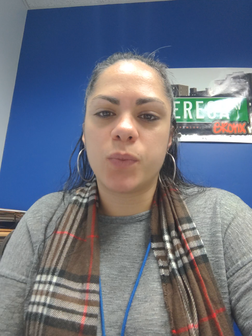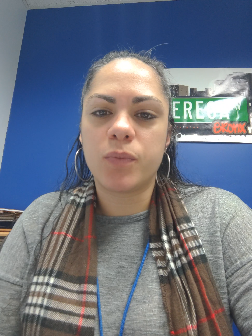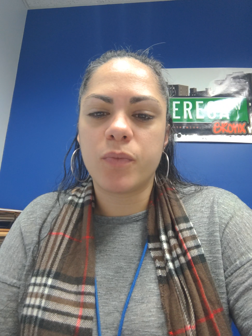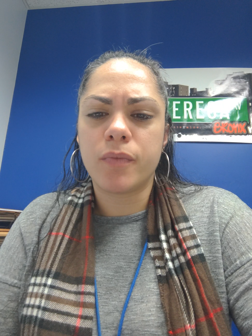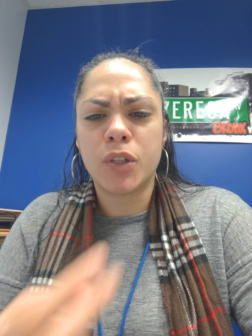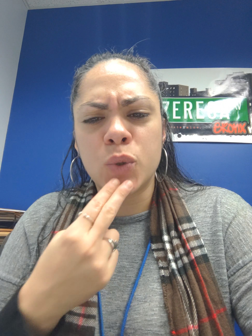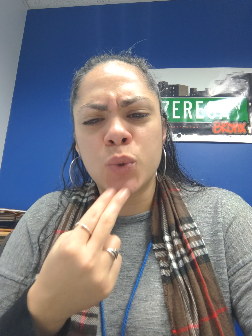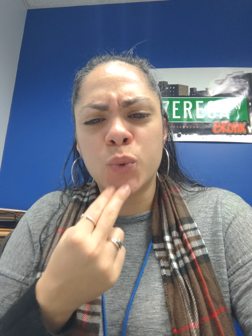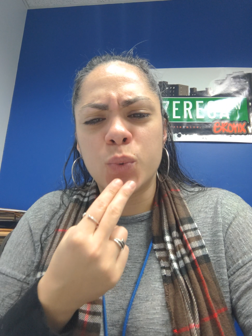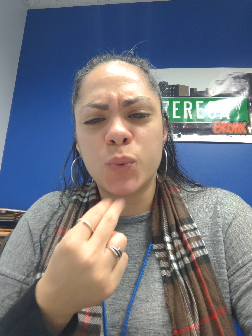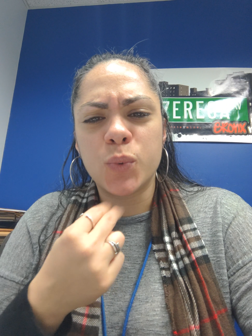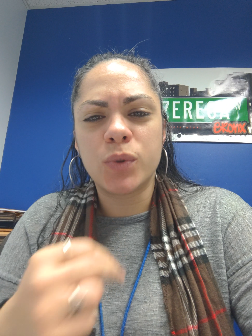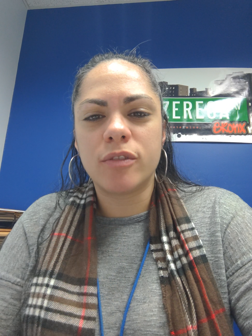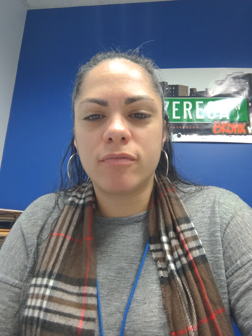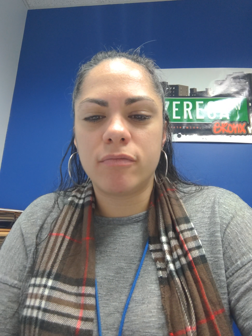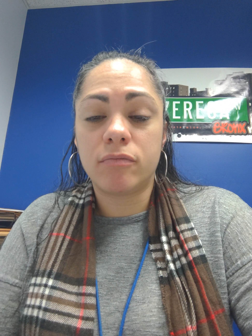cute